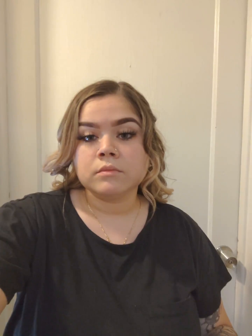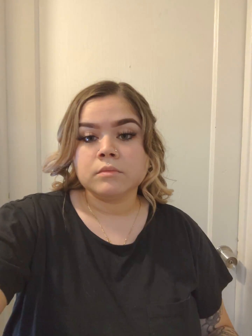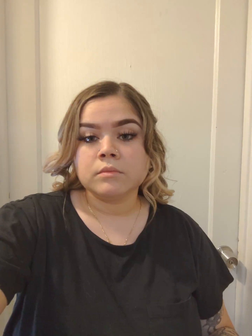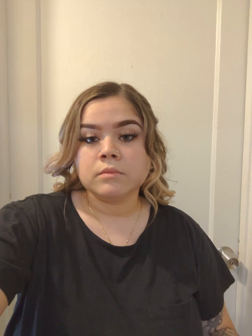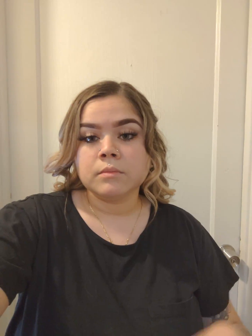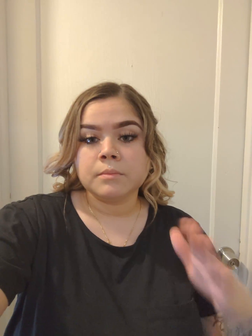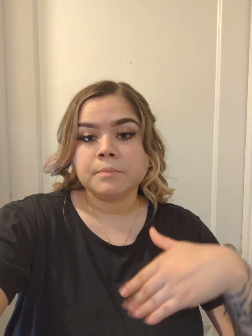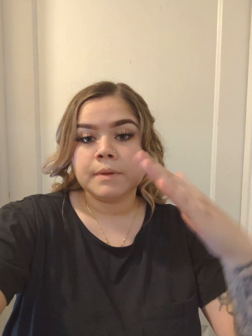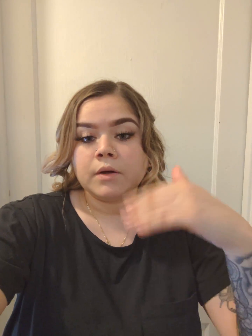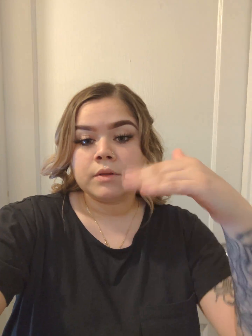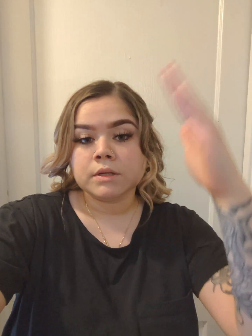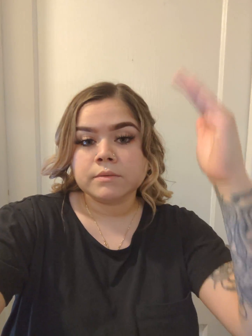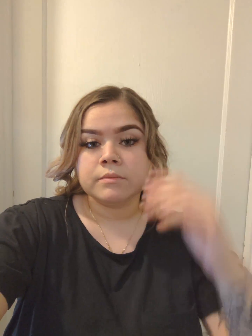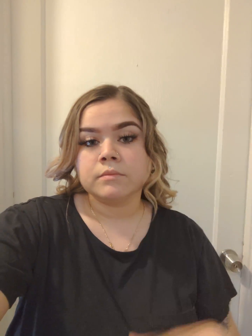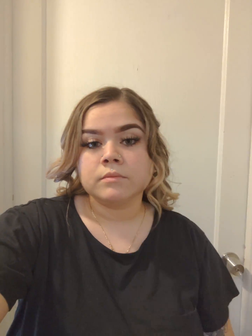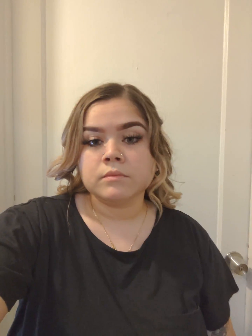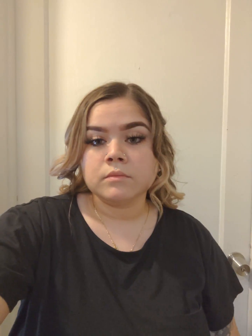build